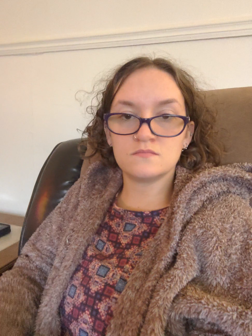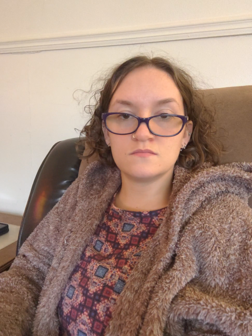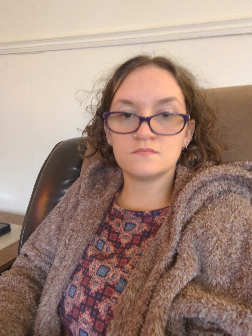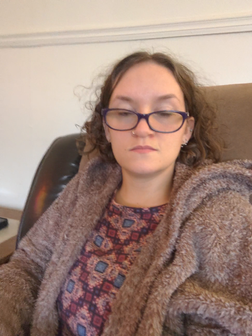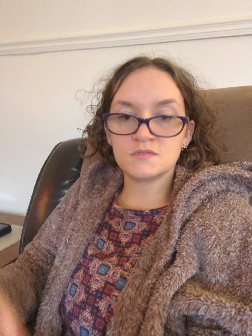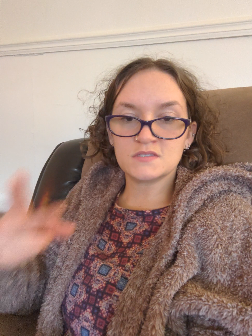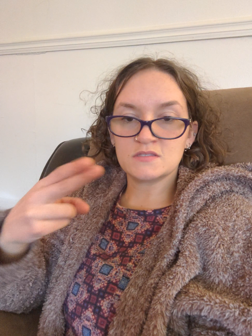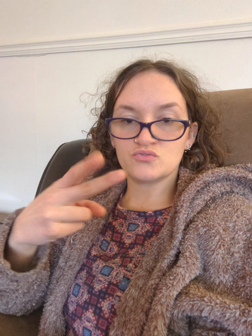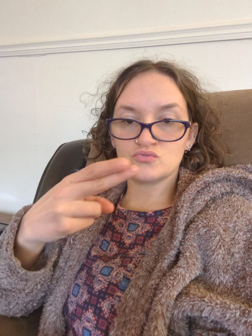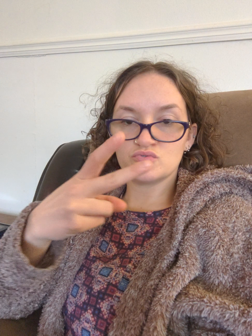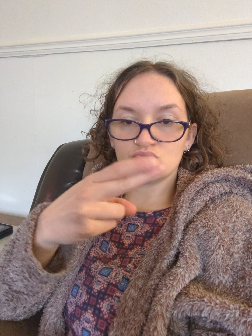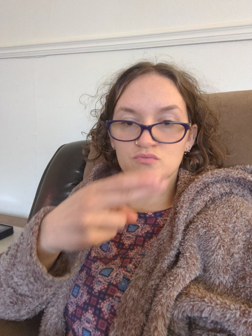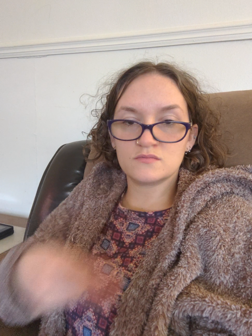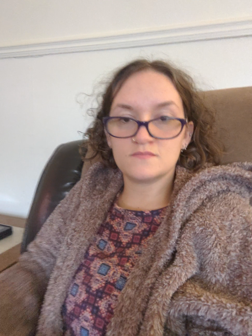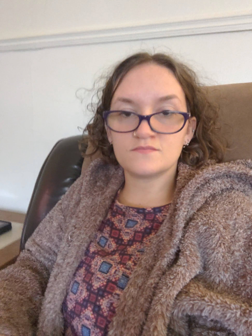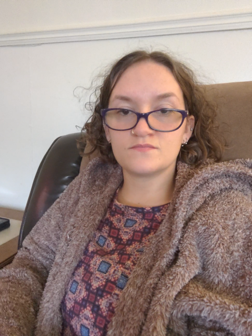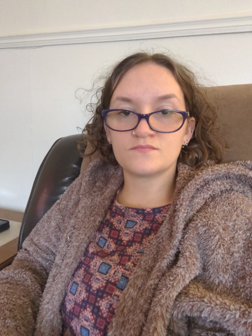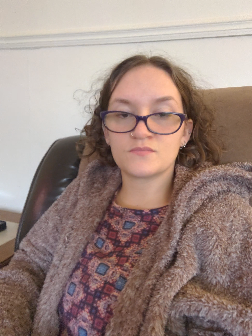scissors